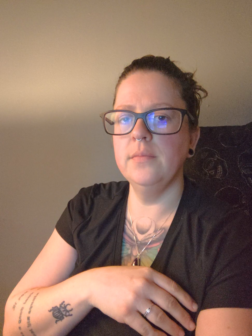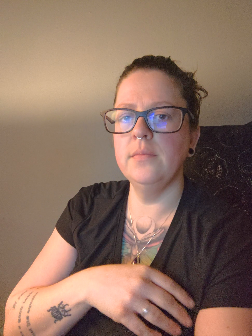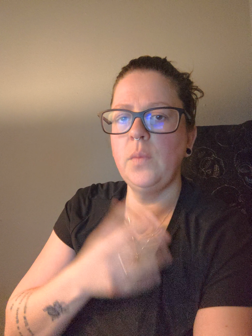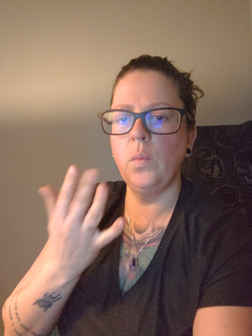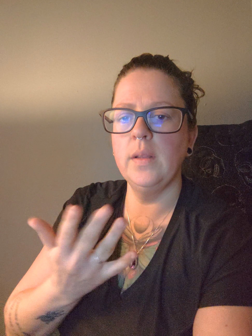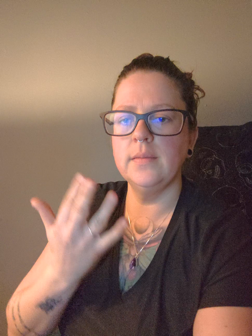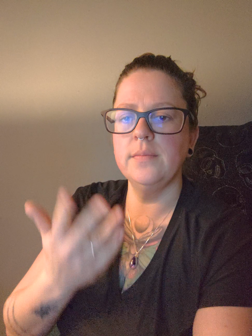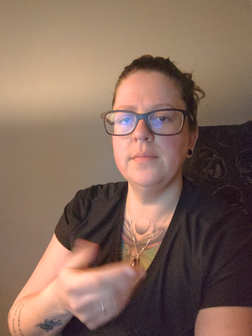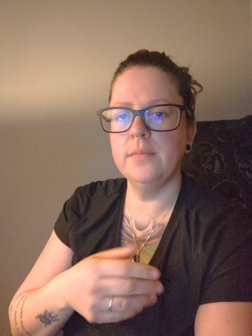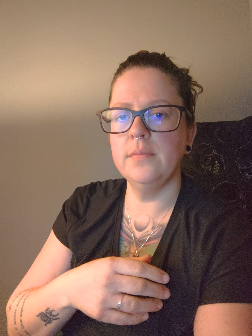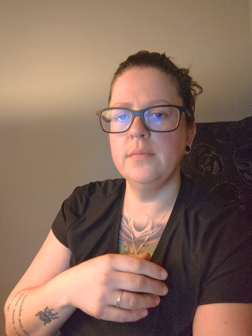wait